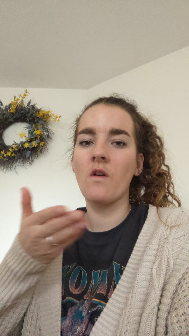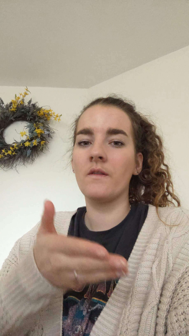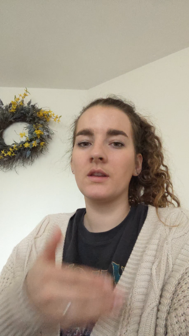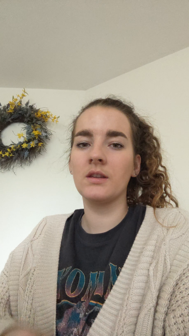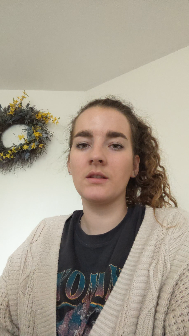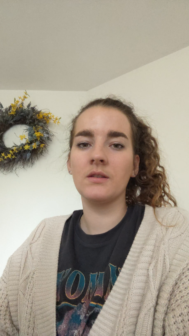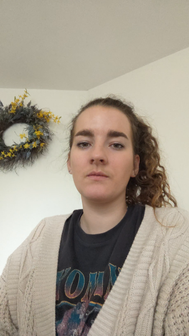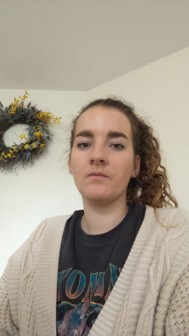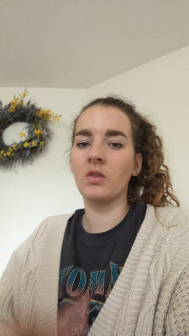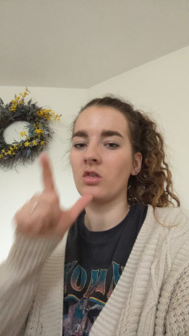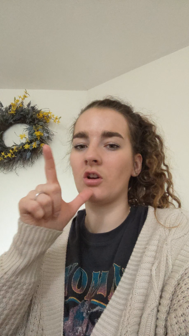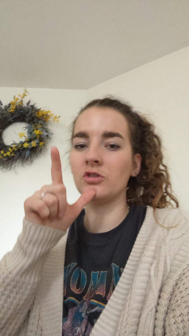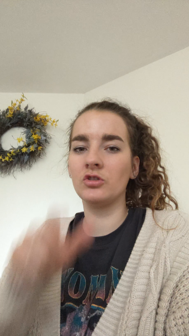lunch